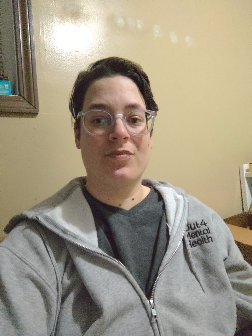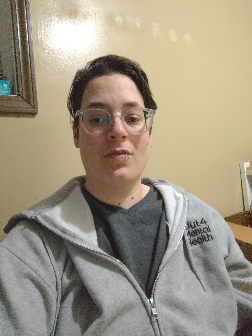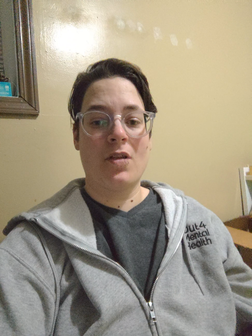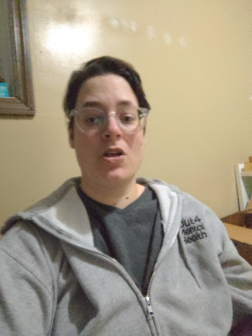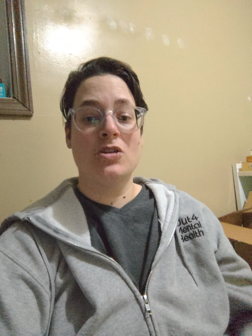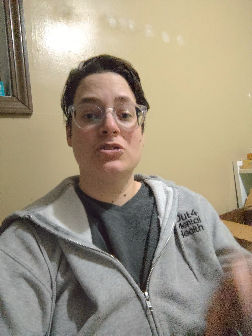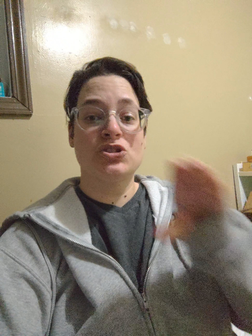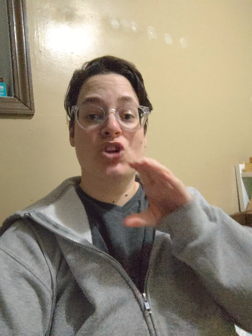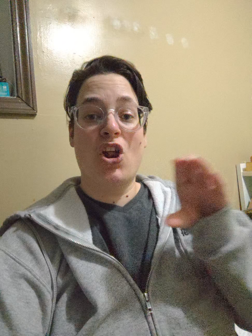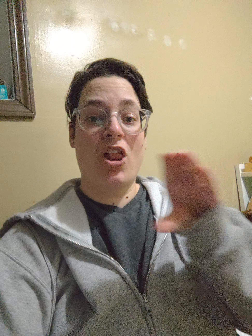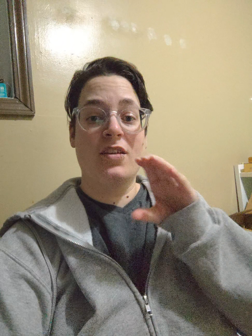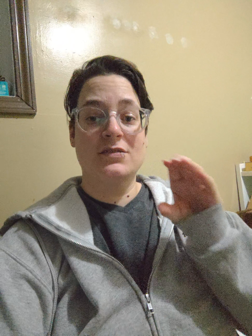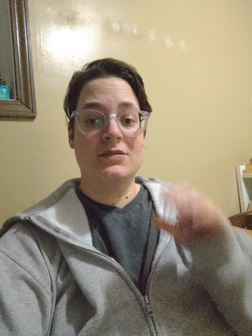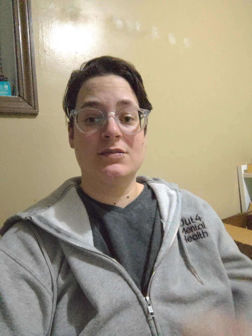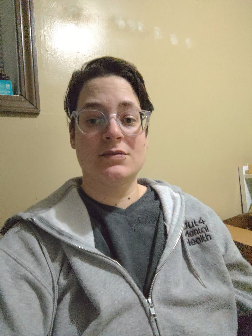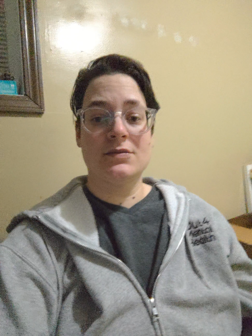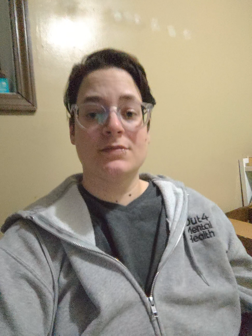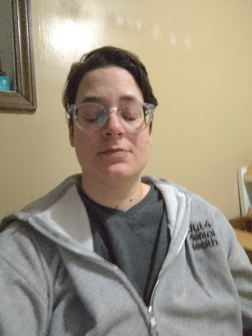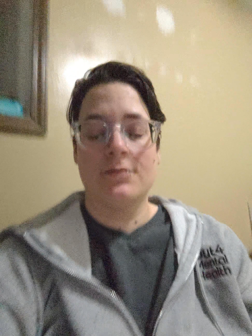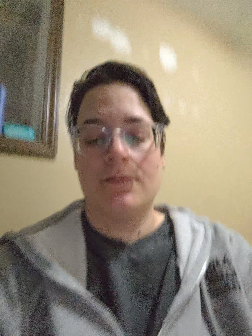chocolate